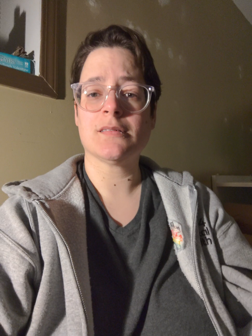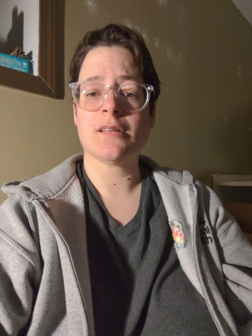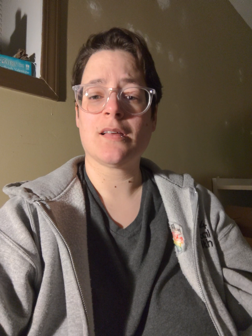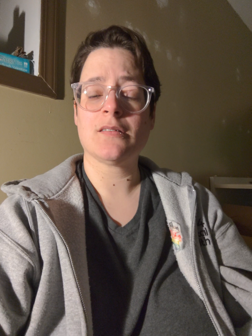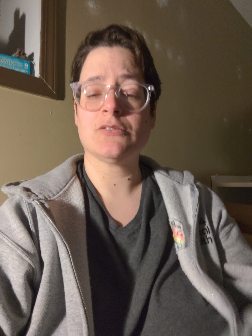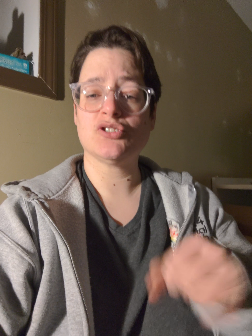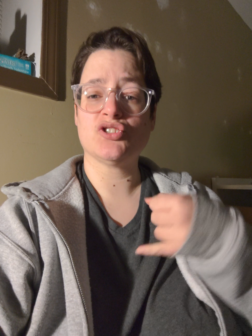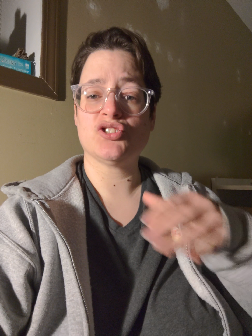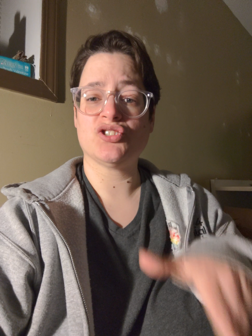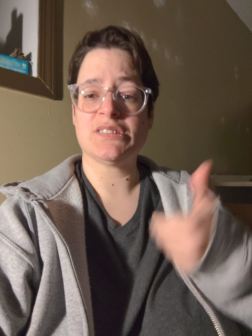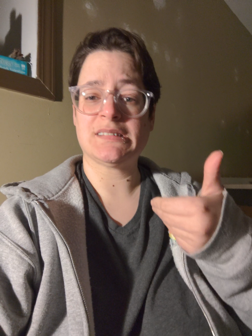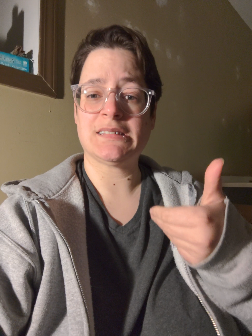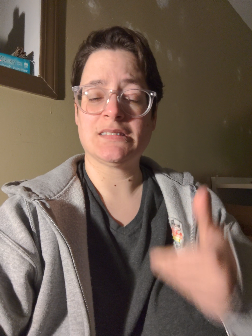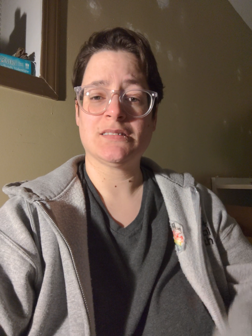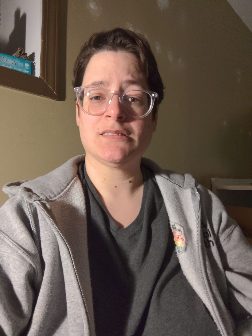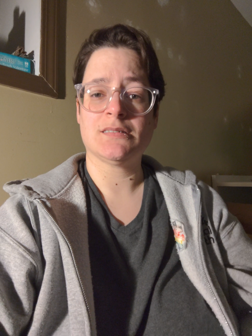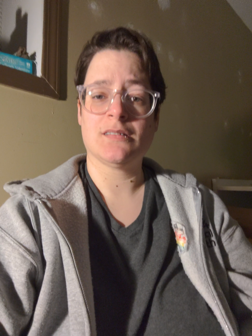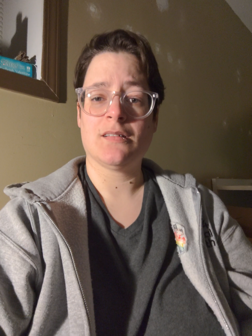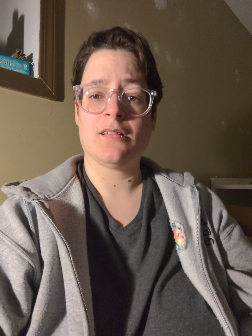jeans